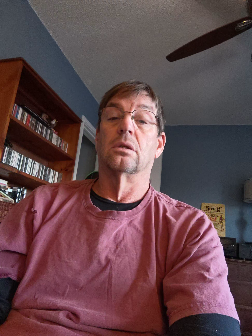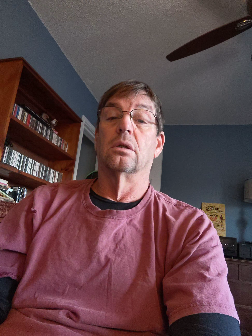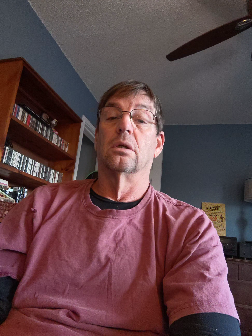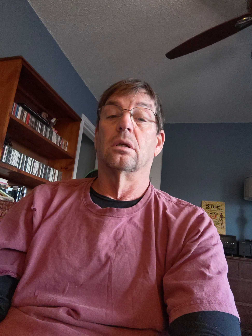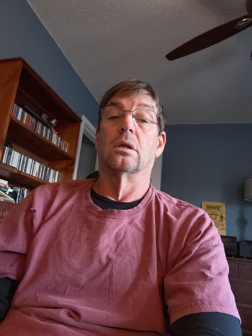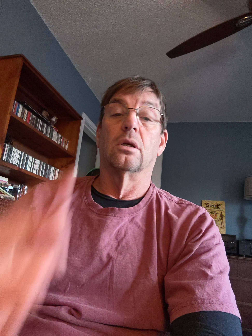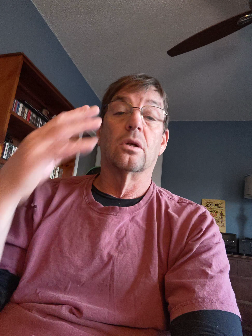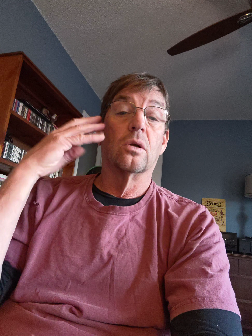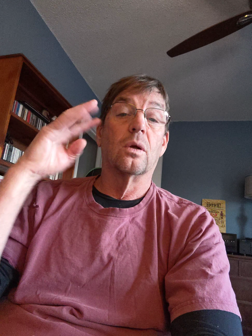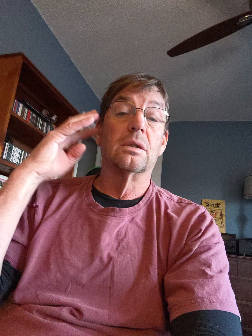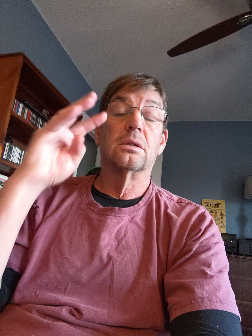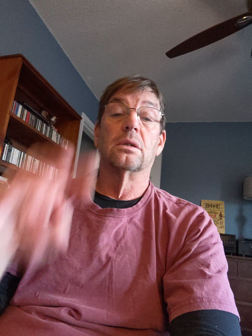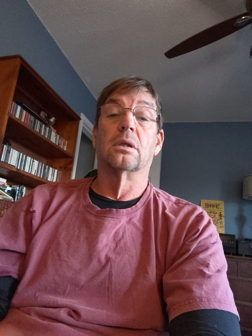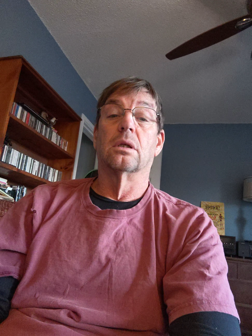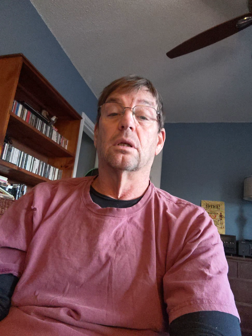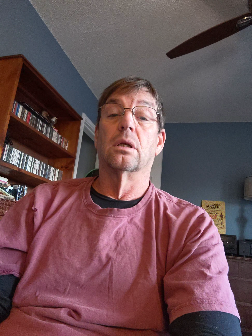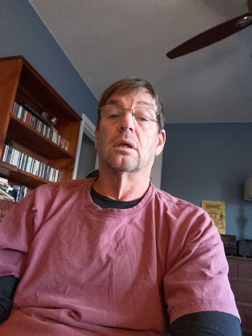noisy